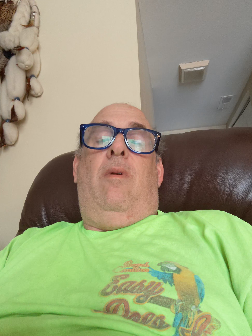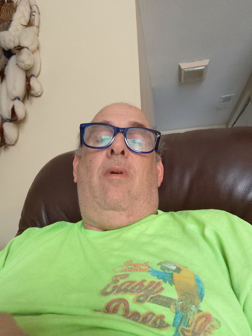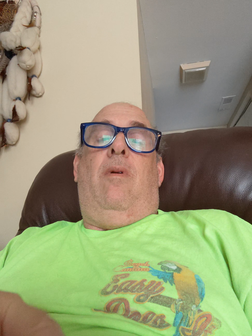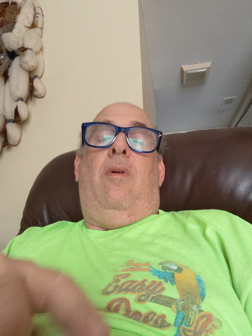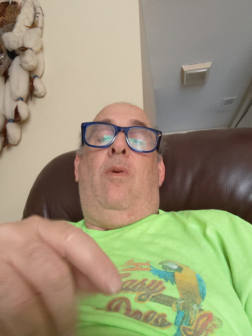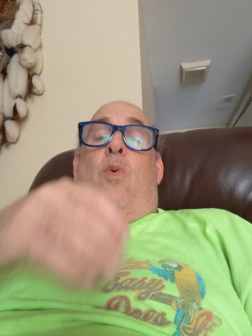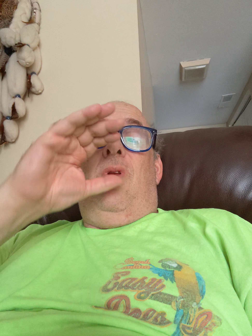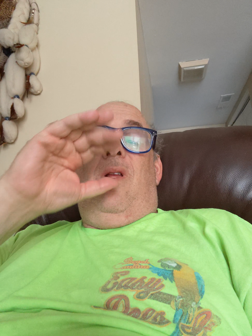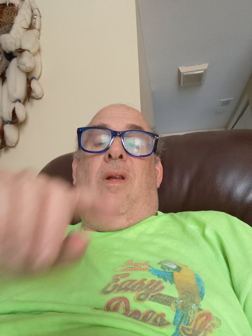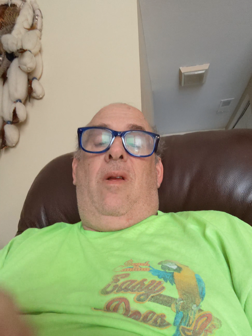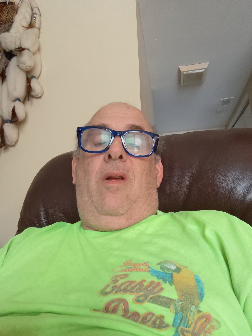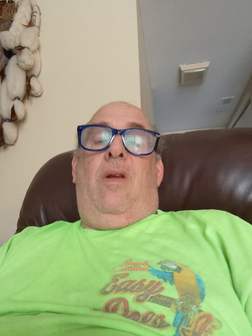drink